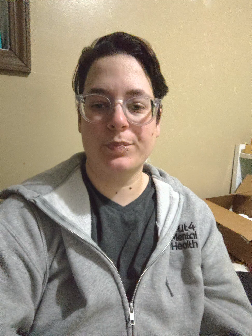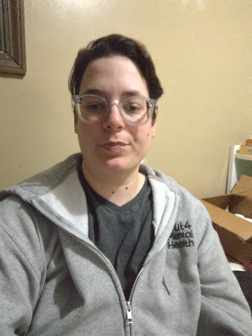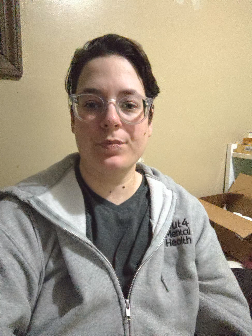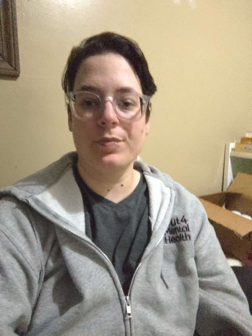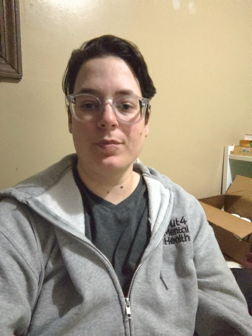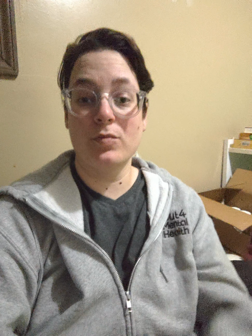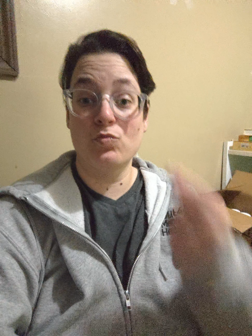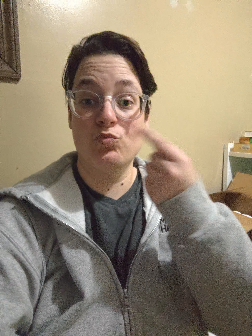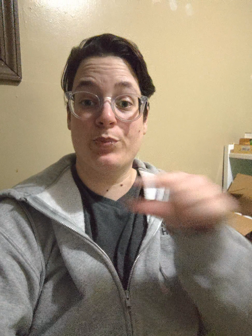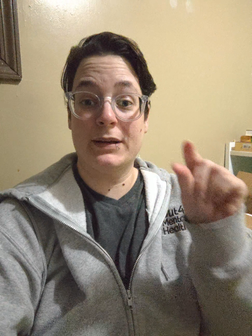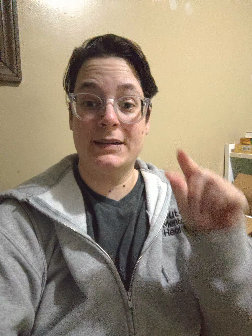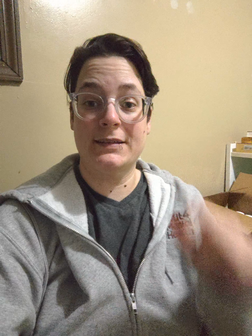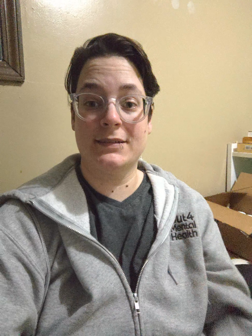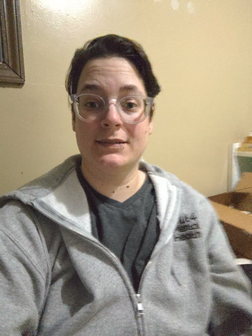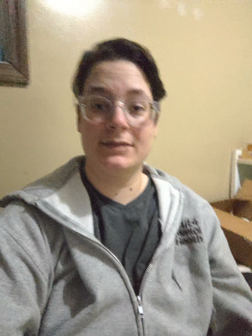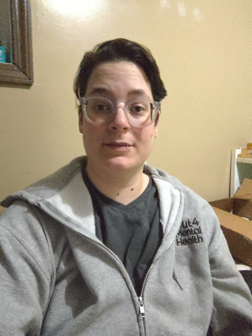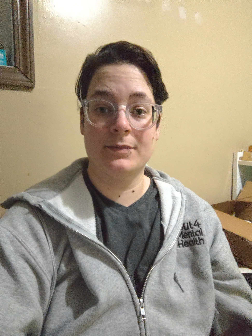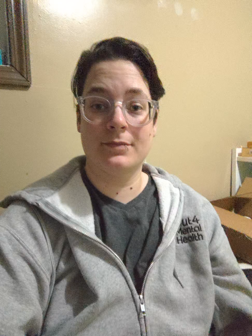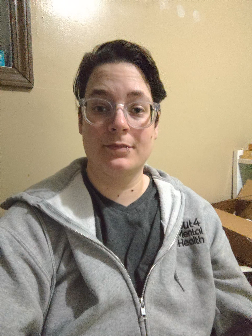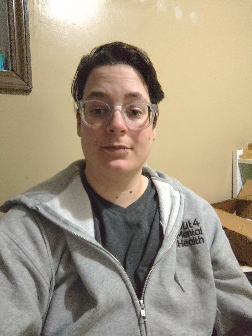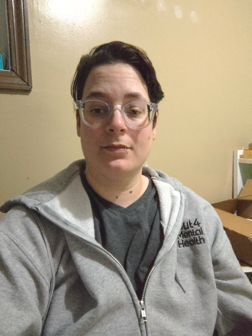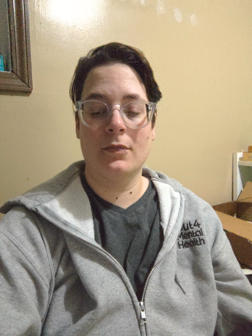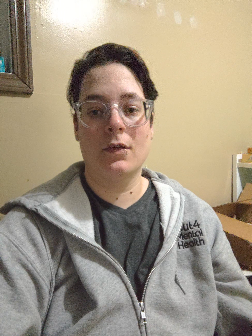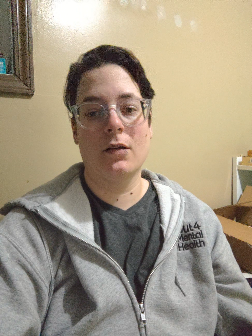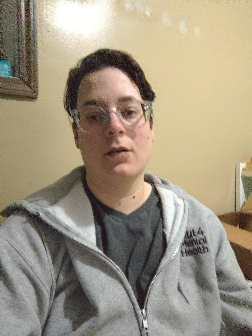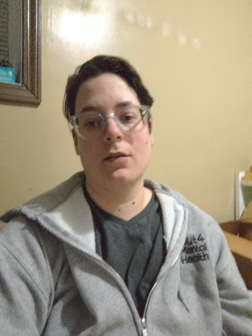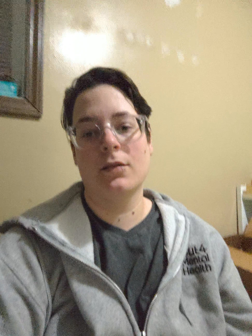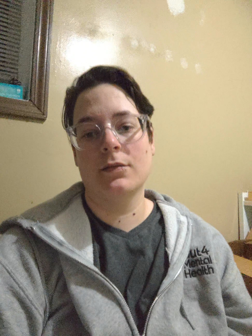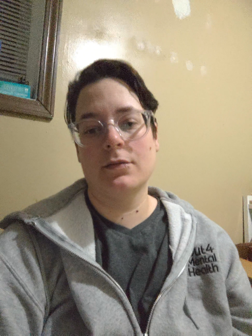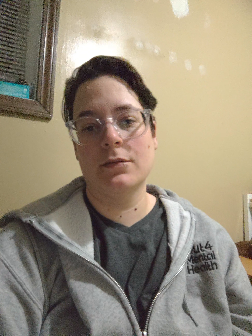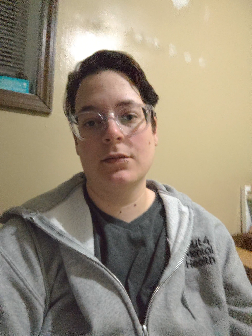green